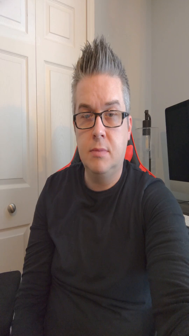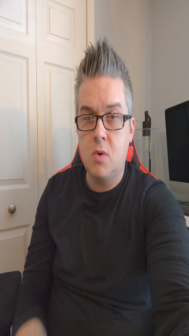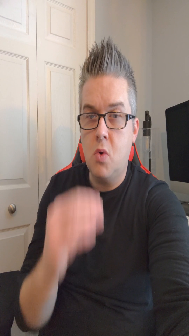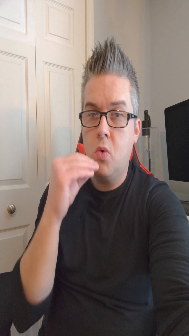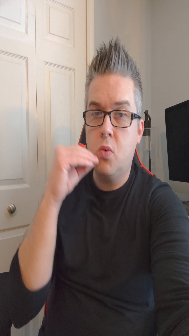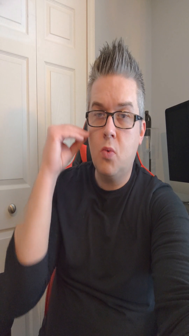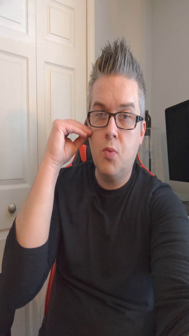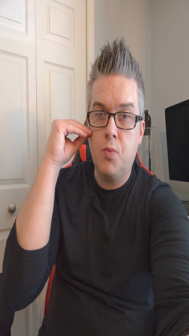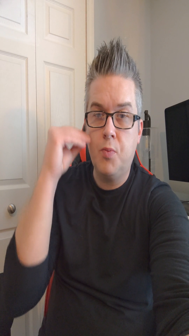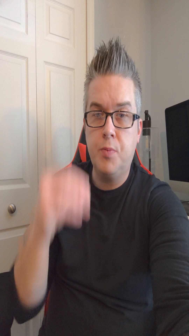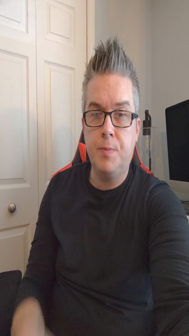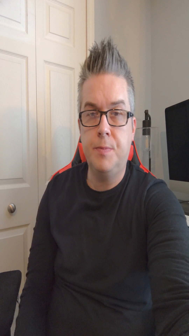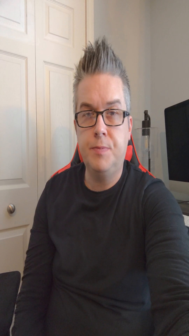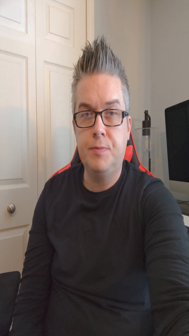home